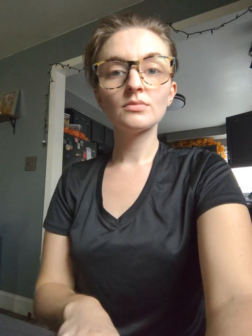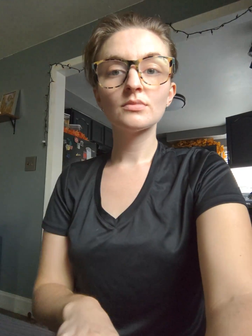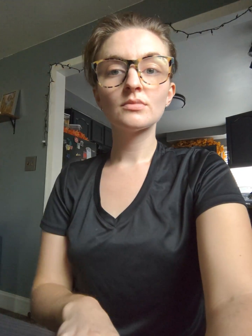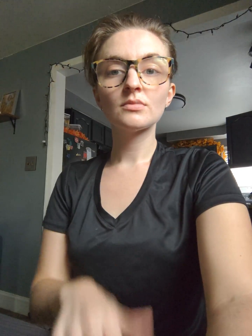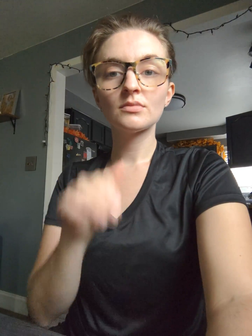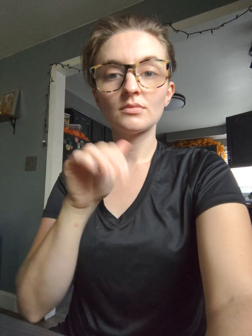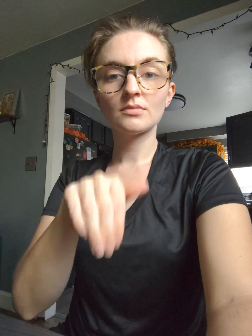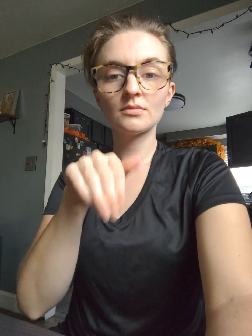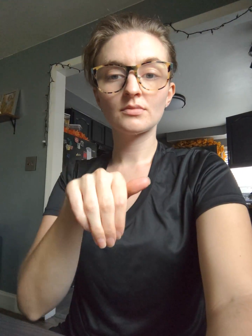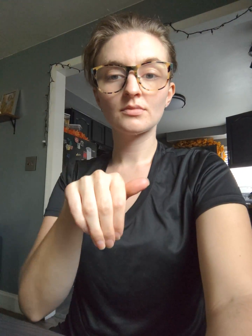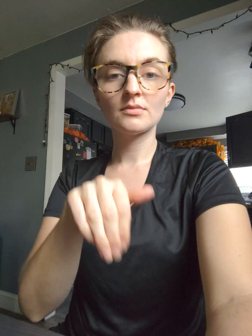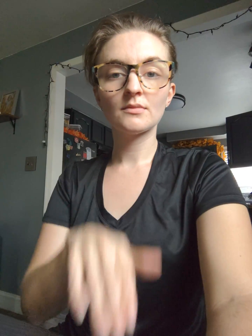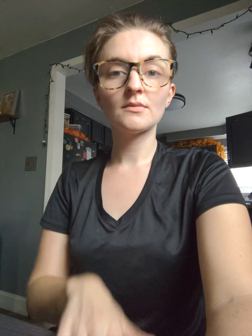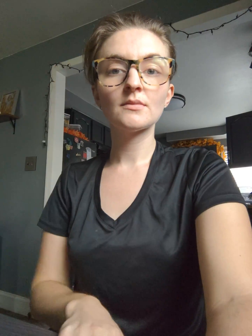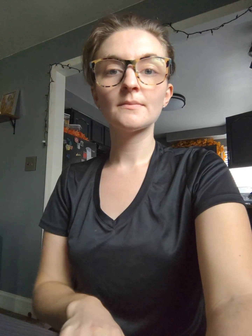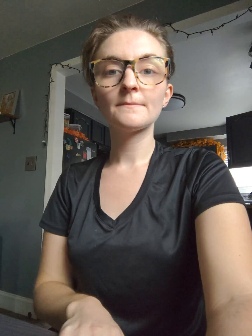night night